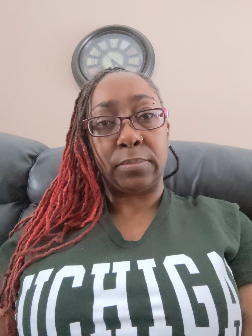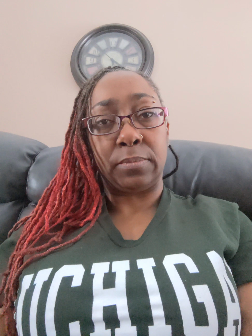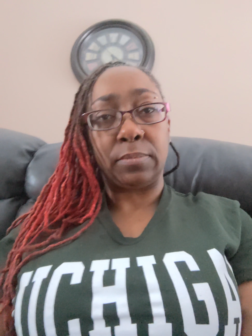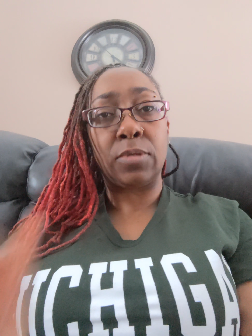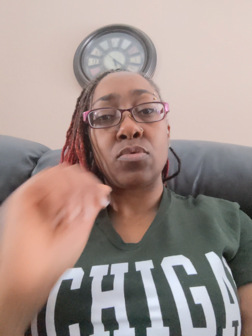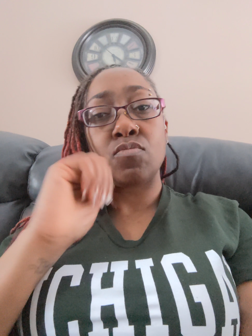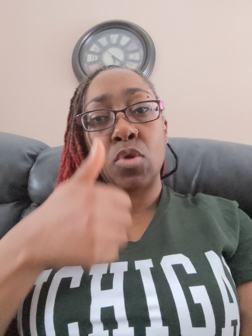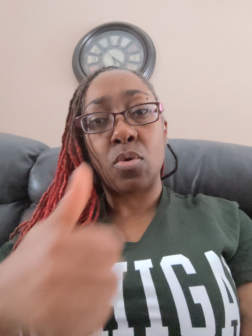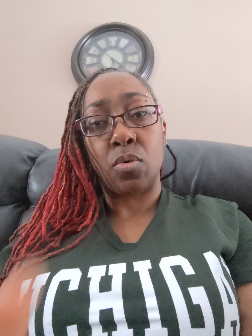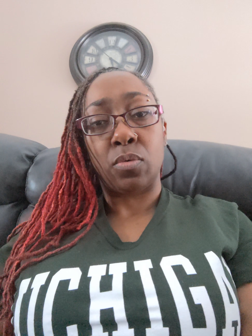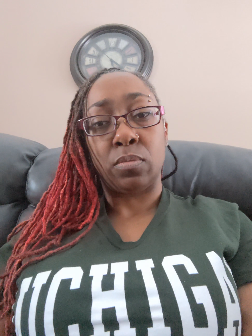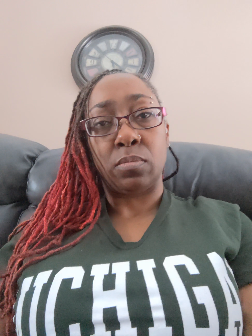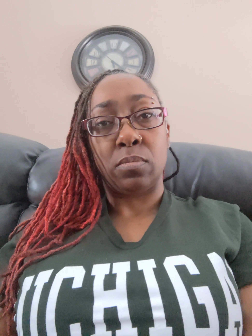tomorrow